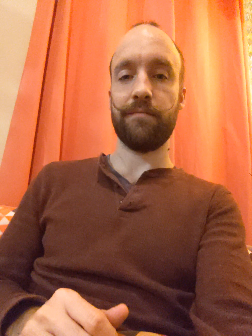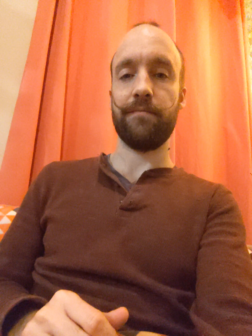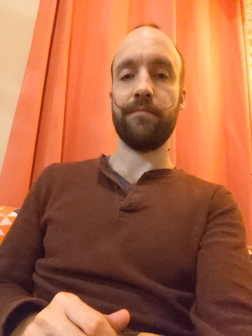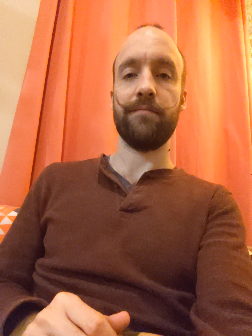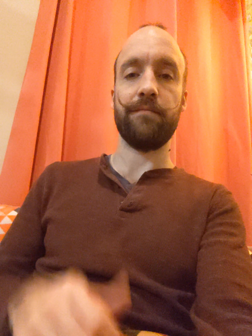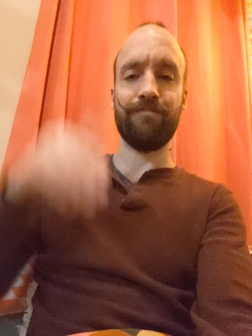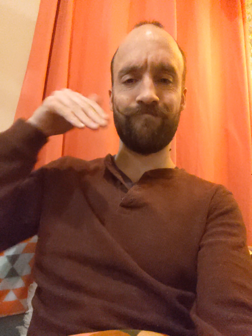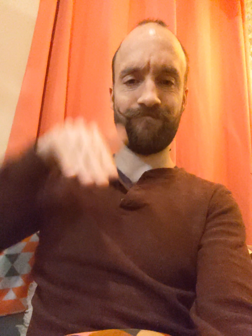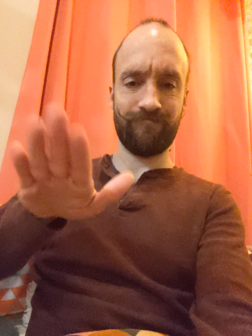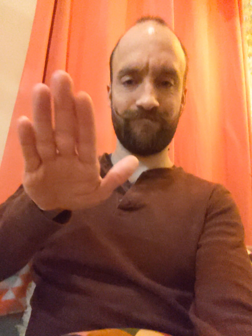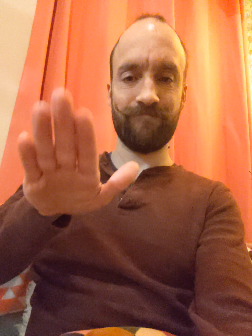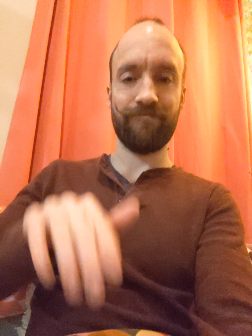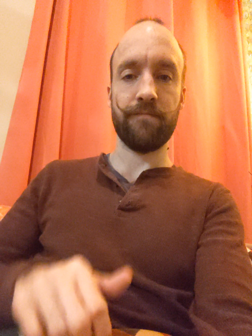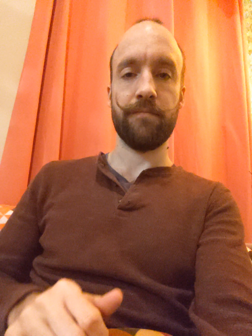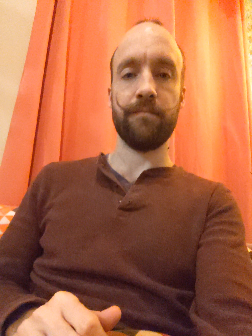into